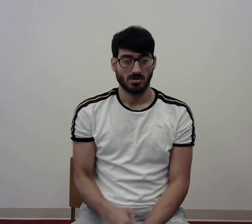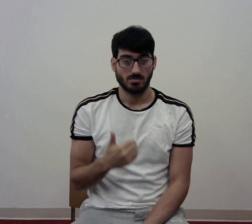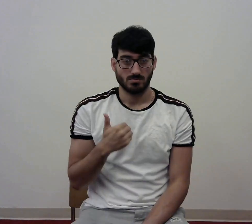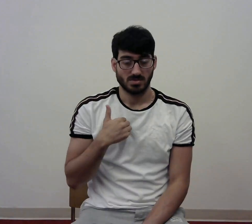mən